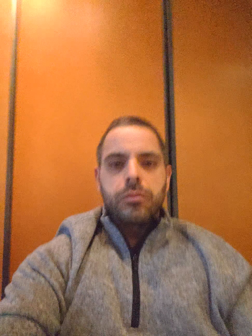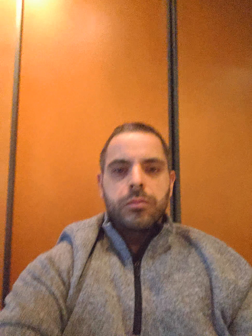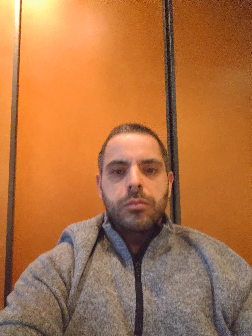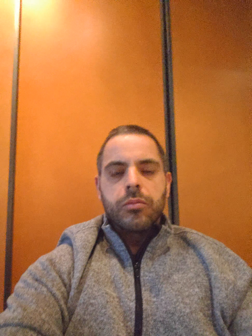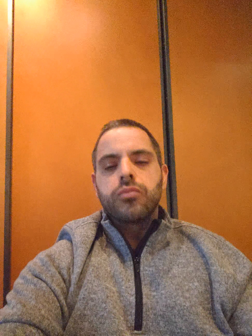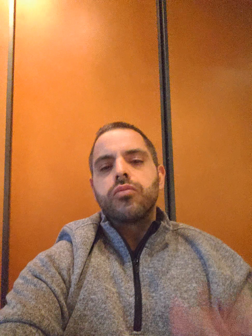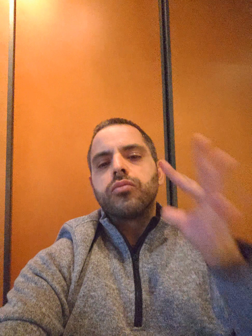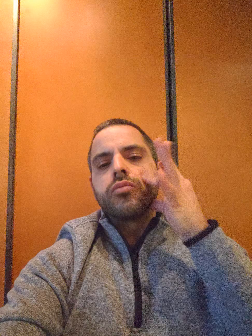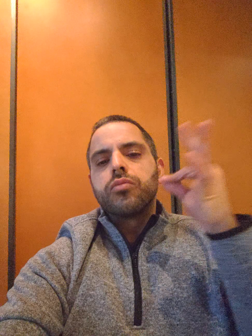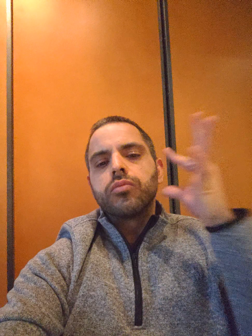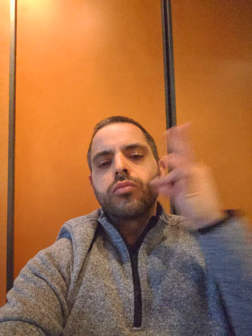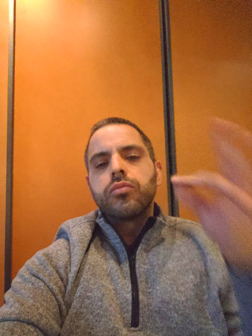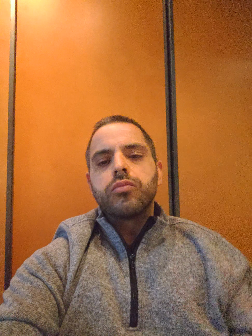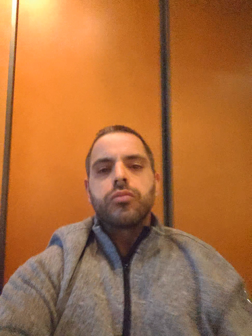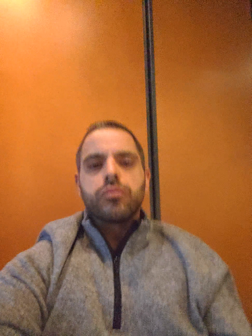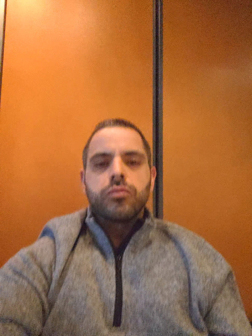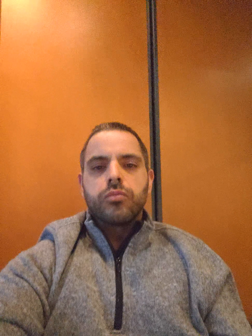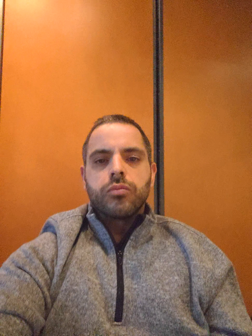cat